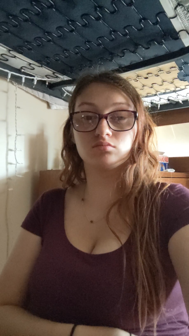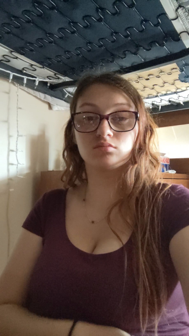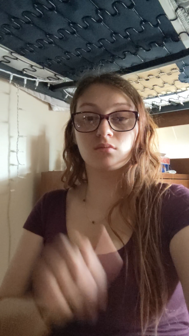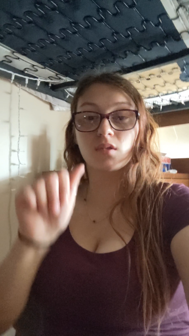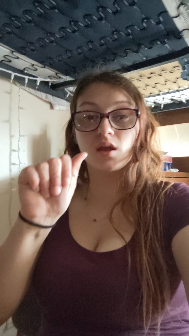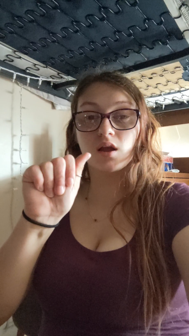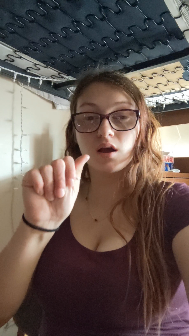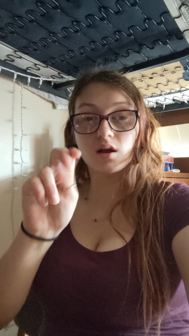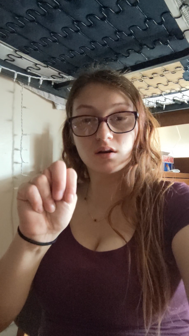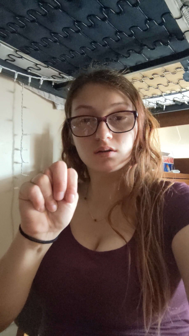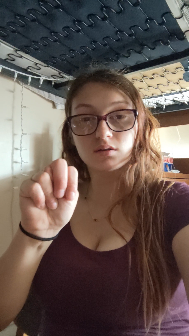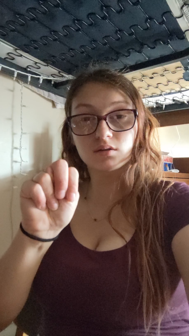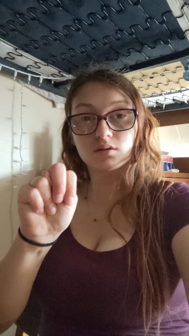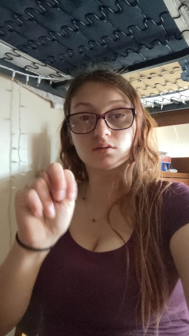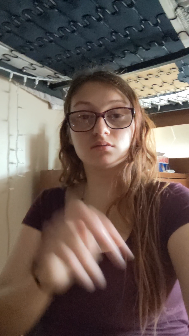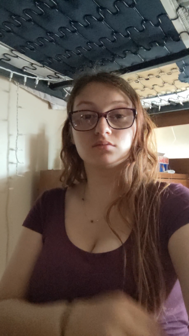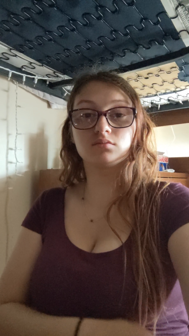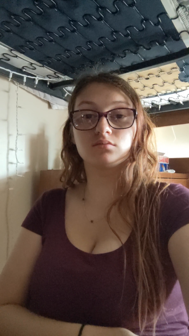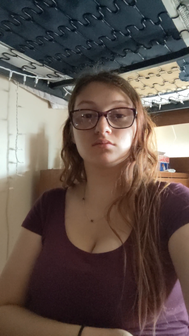an